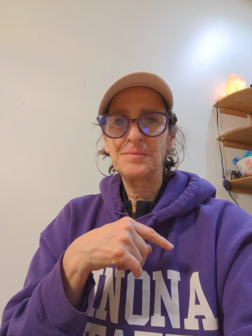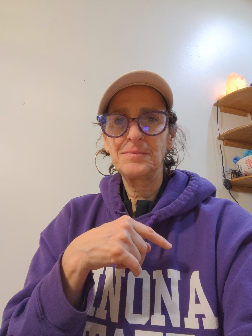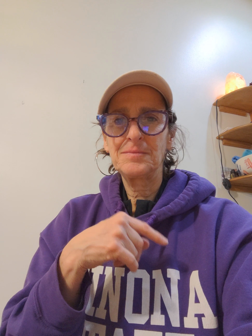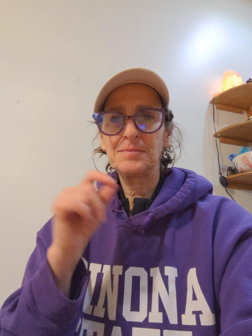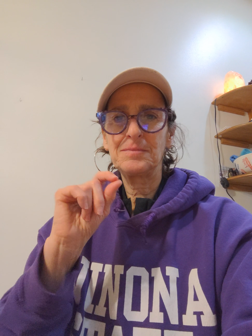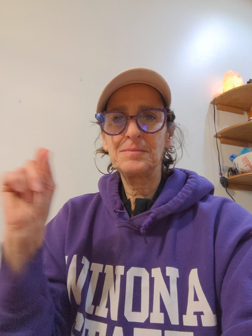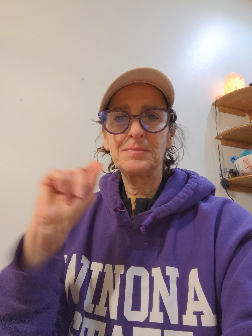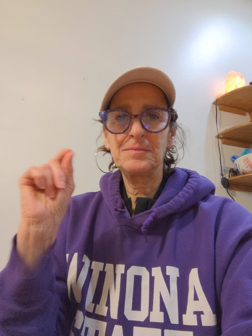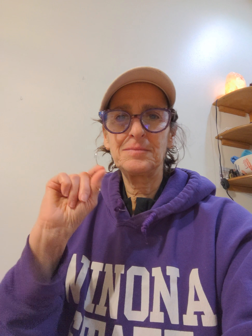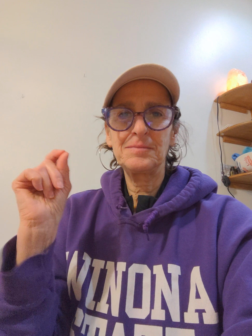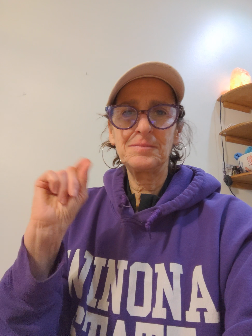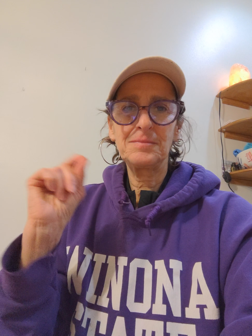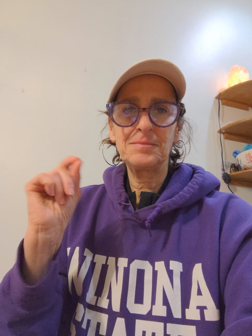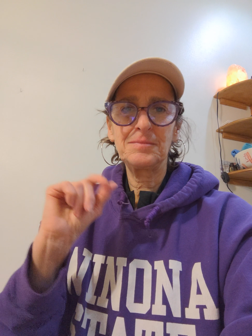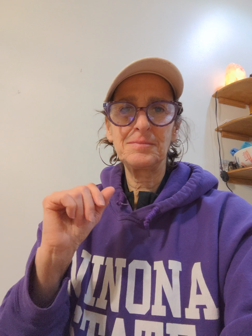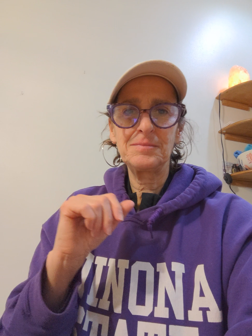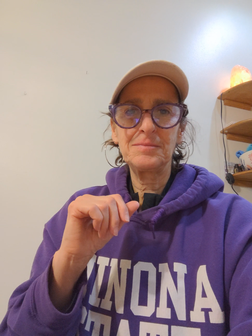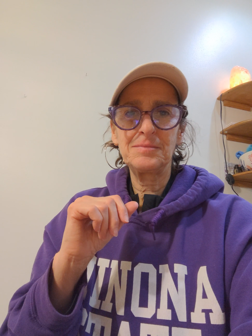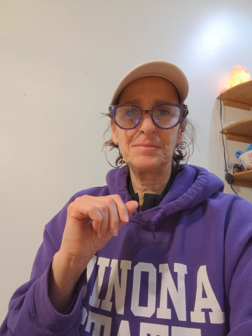pencil